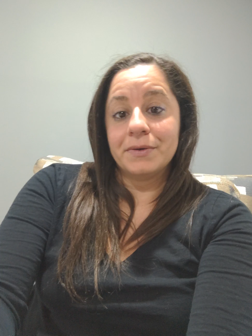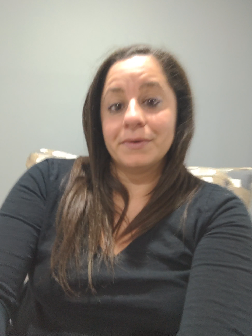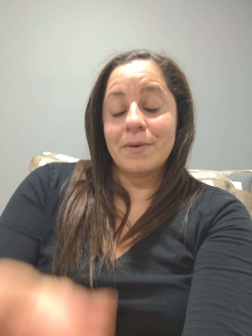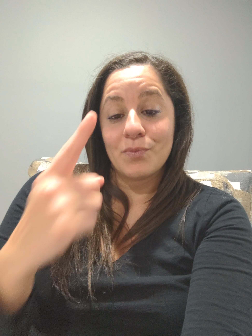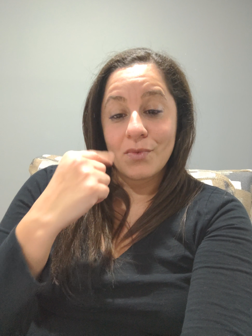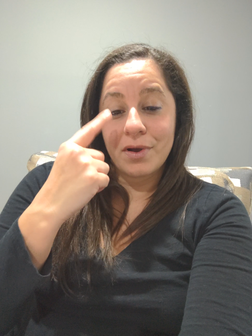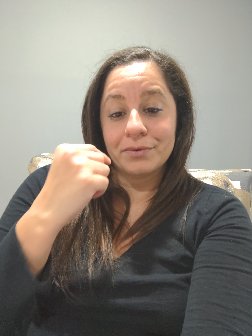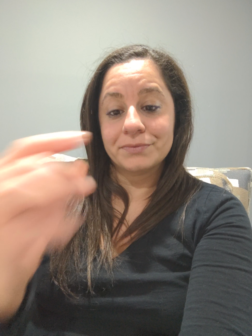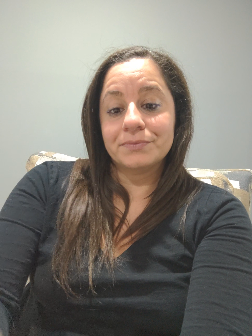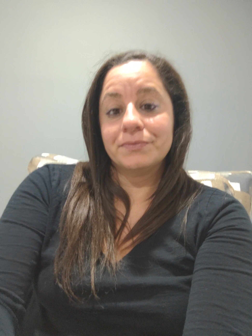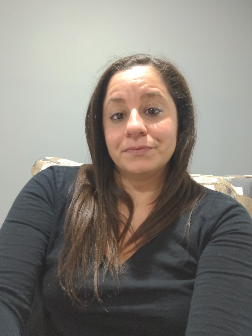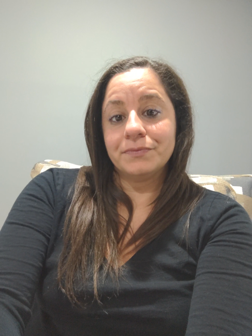cry